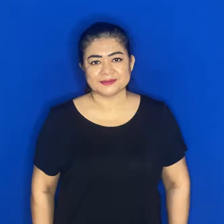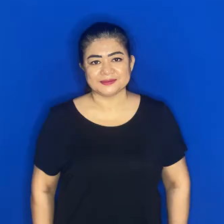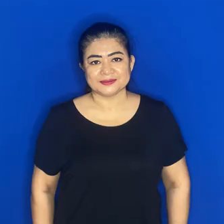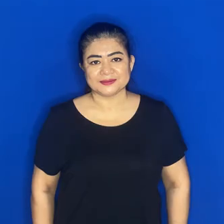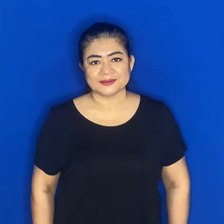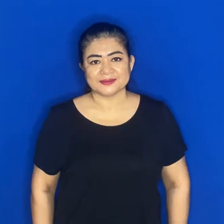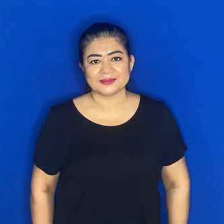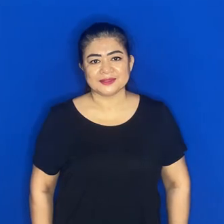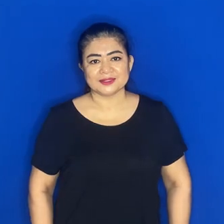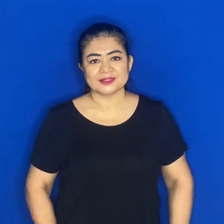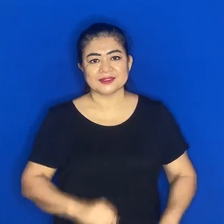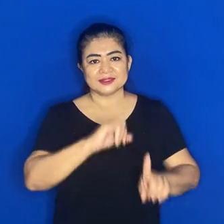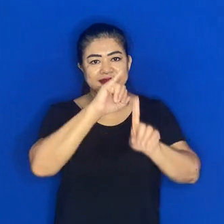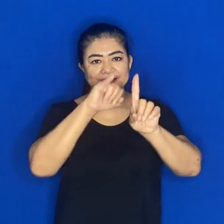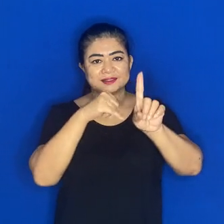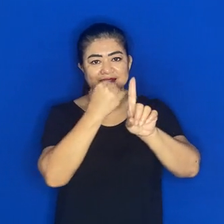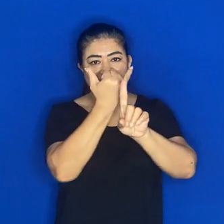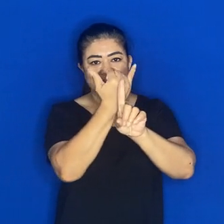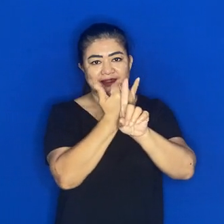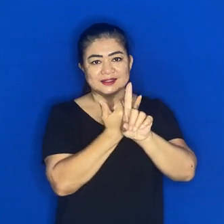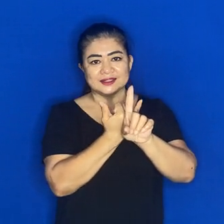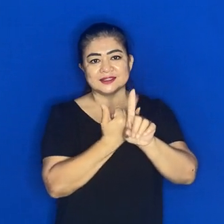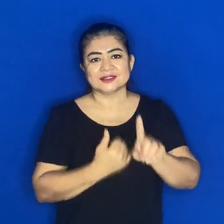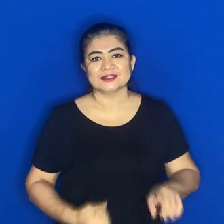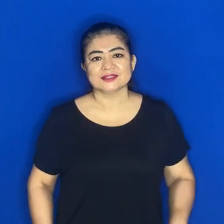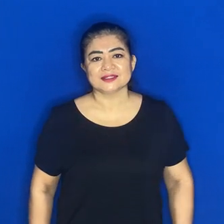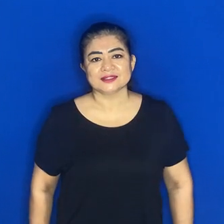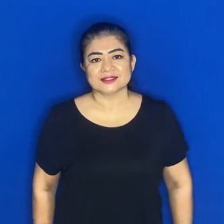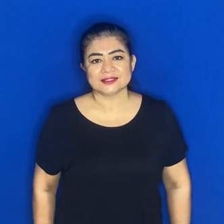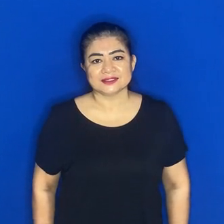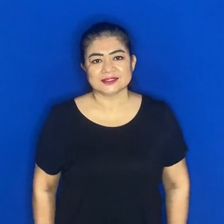july